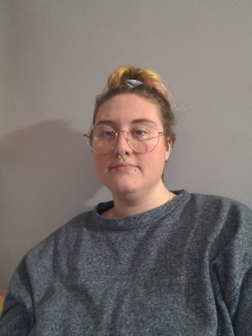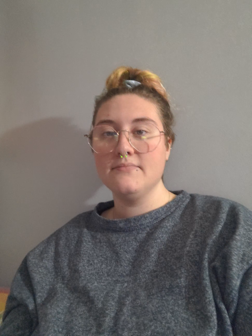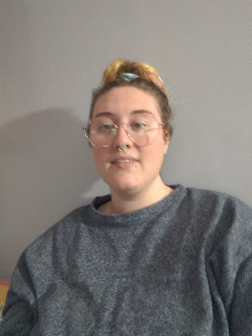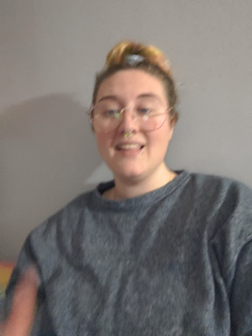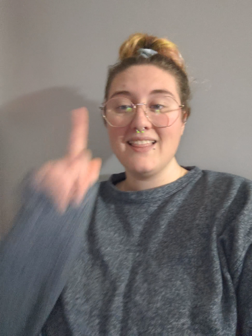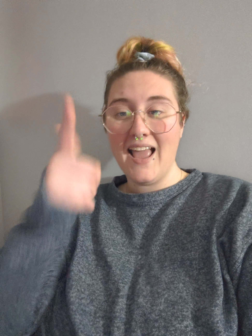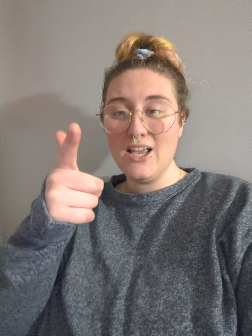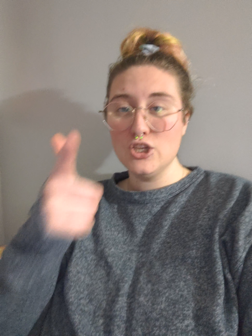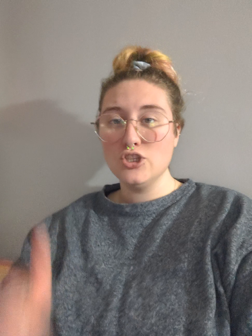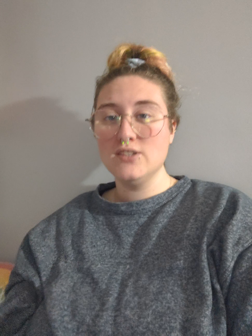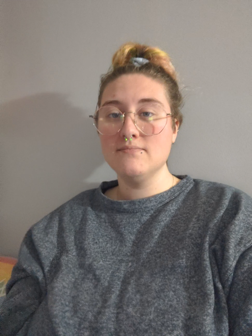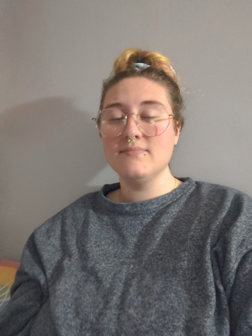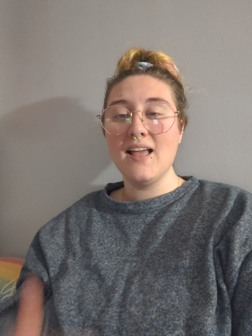later